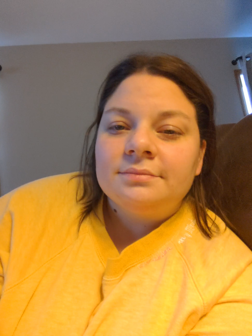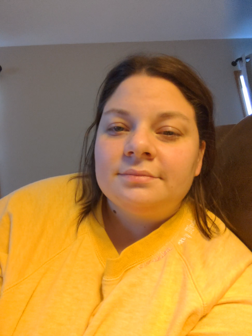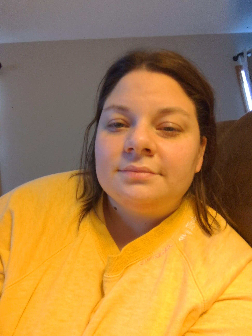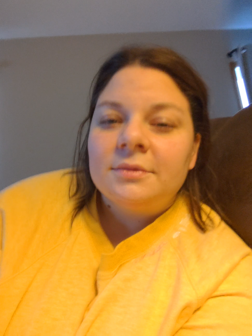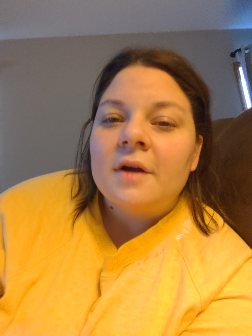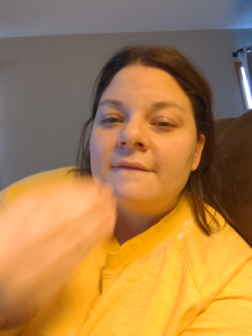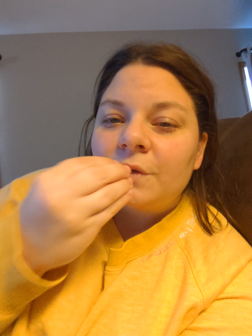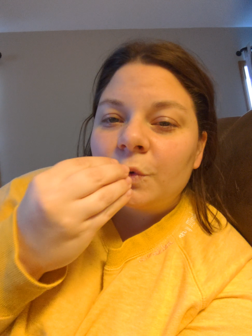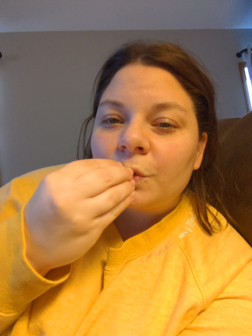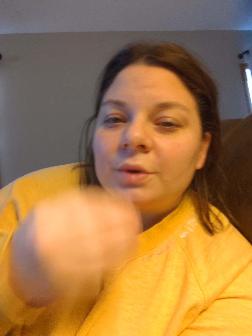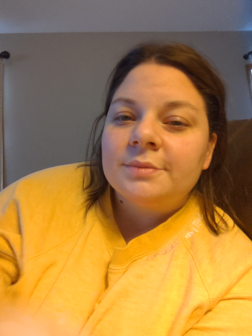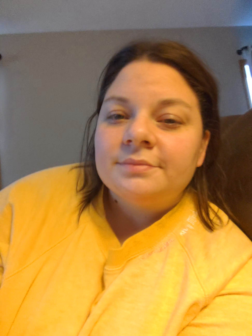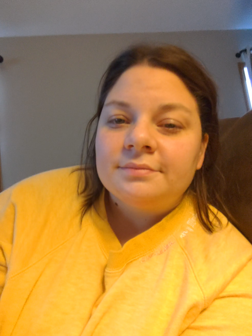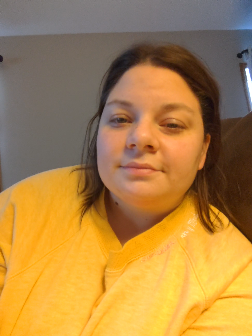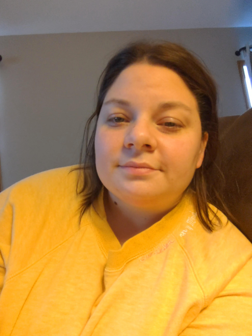food